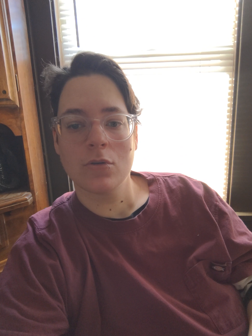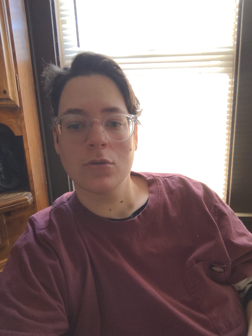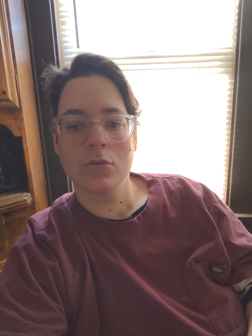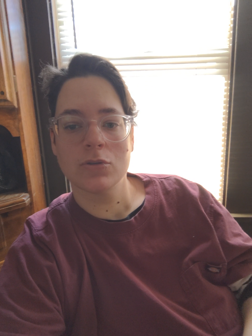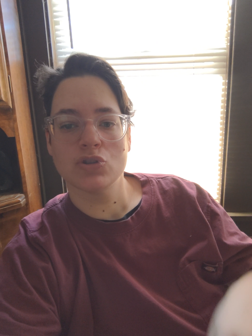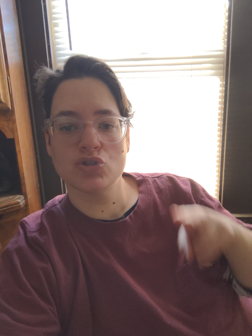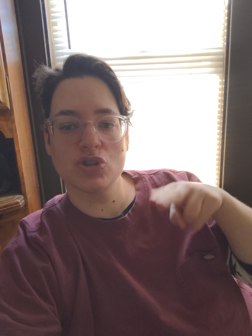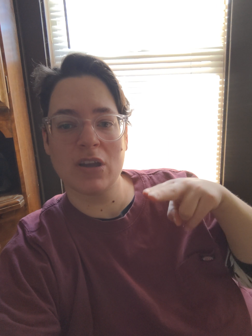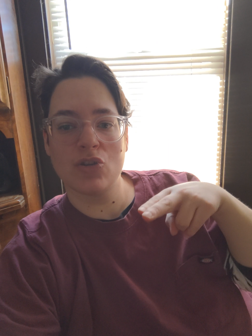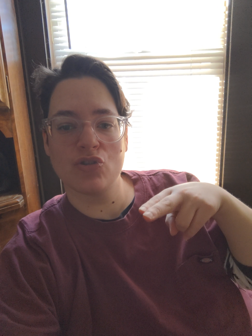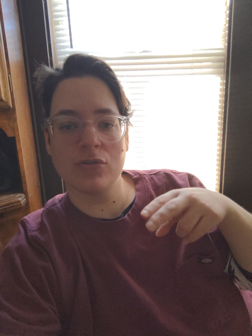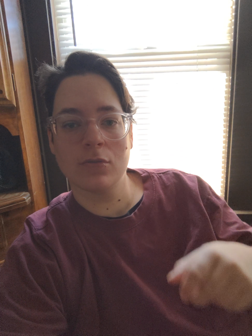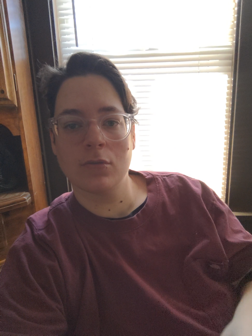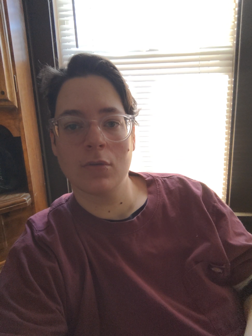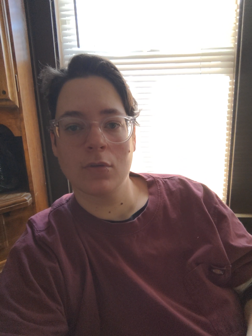chair